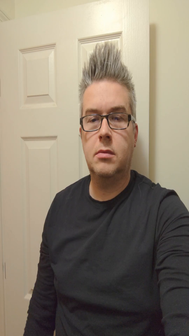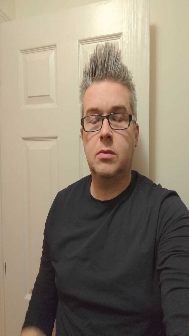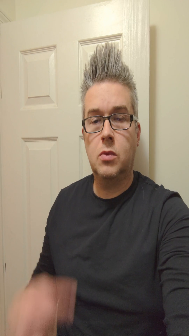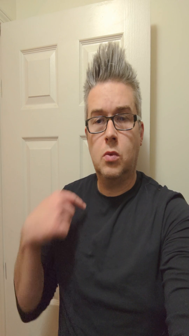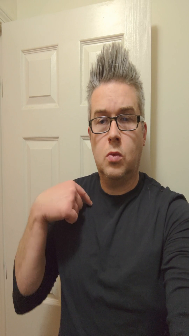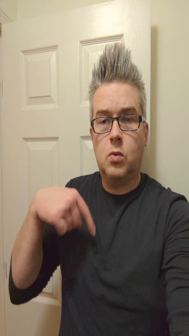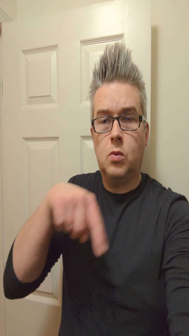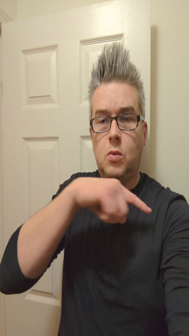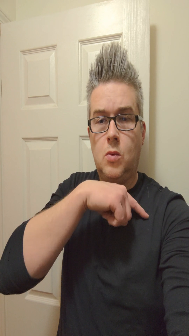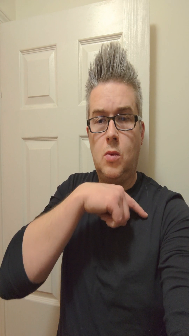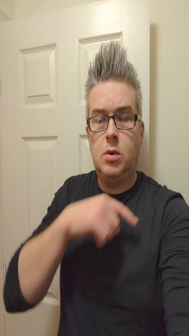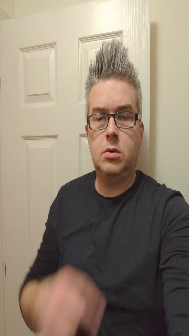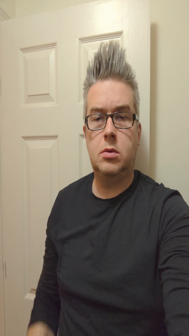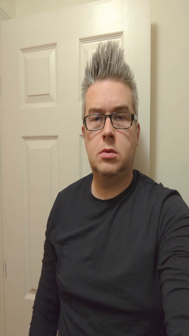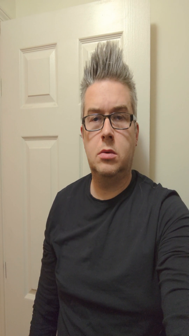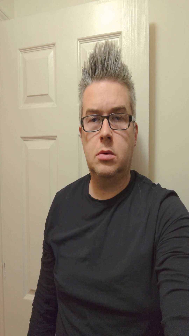we